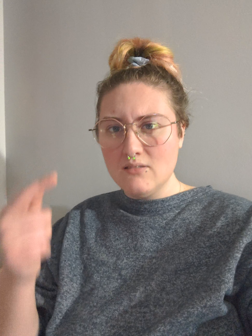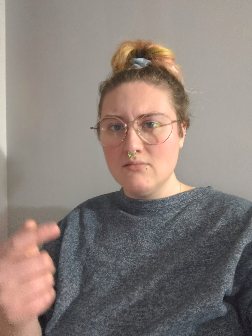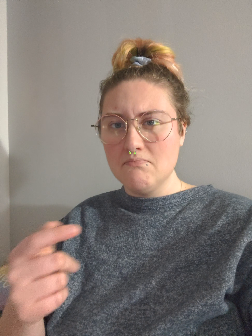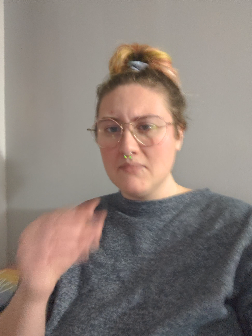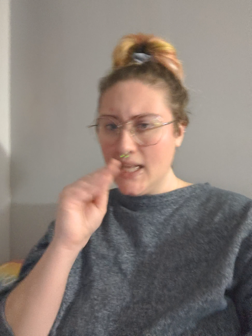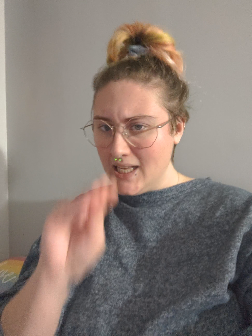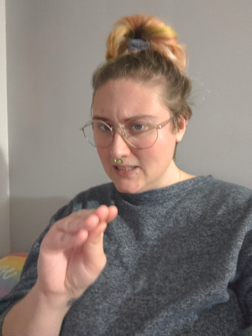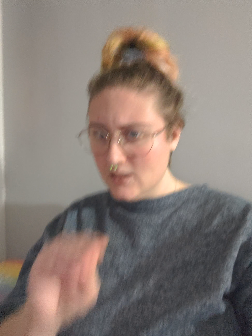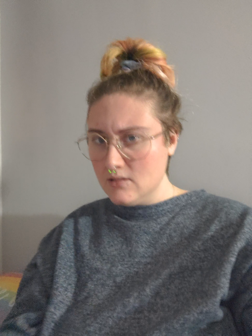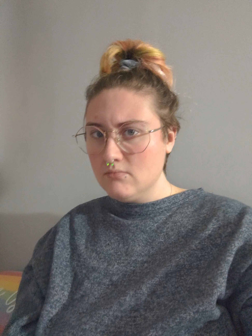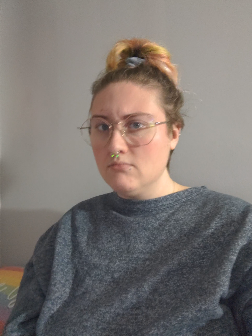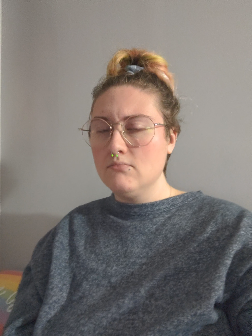kiss